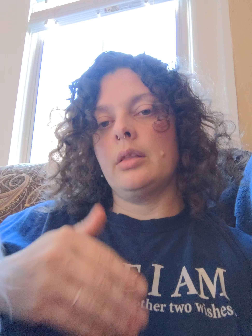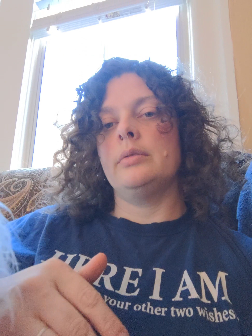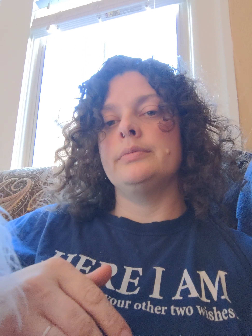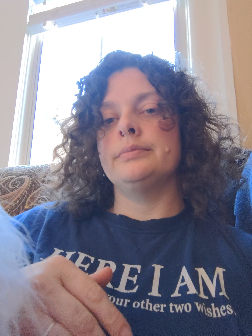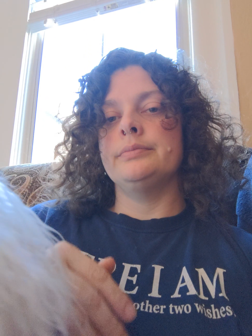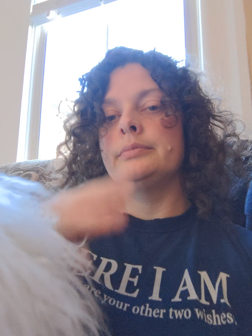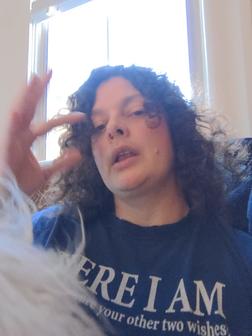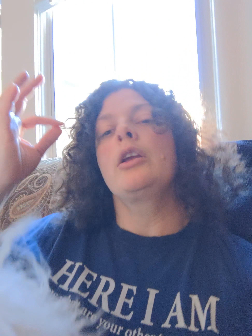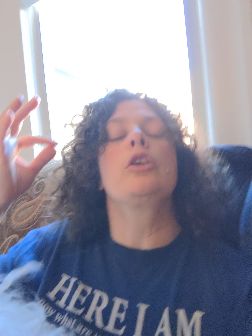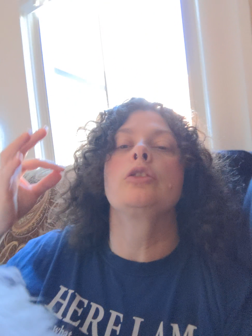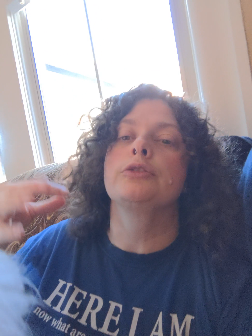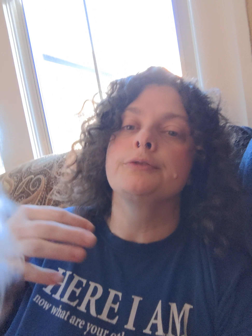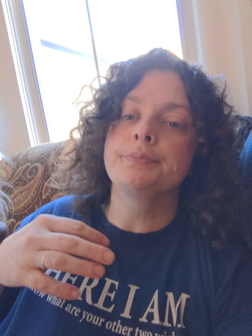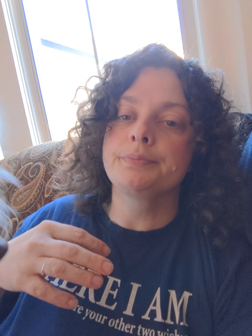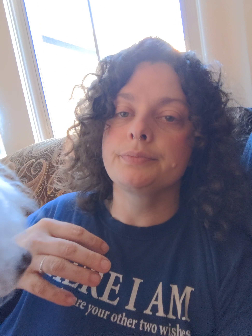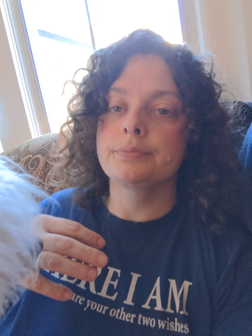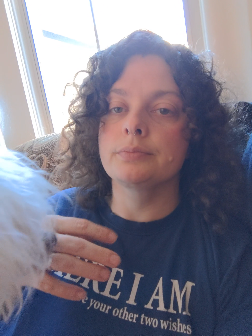hair